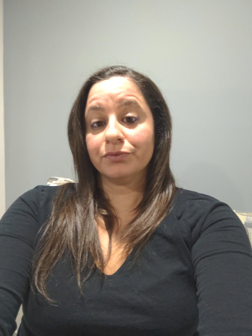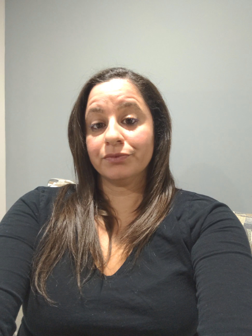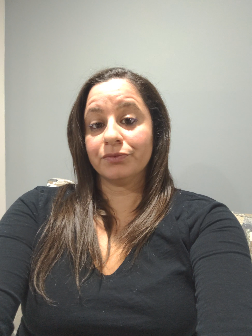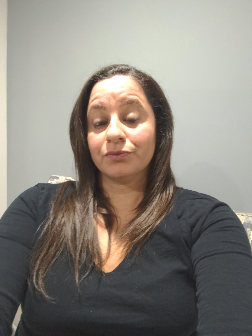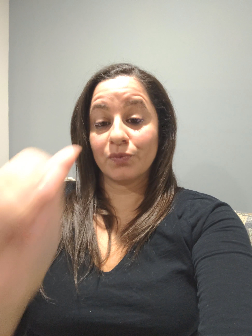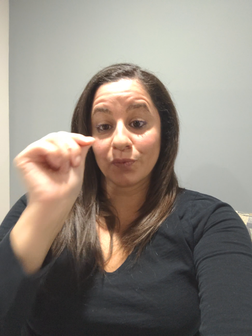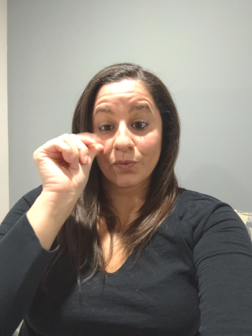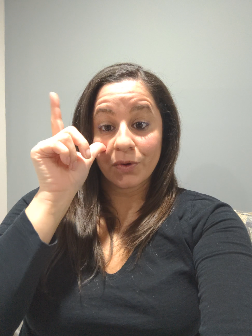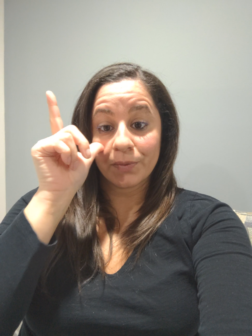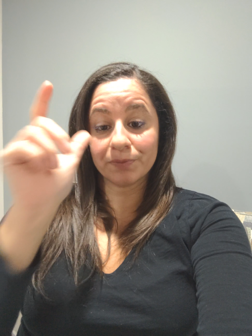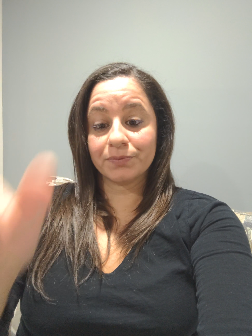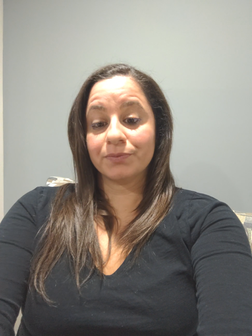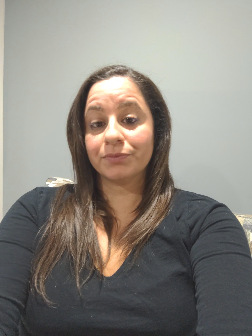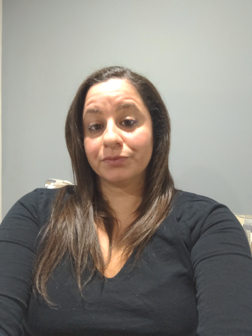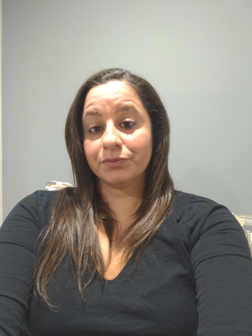wake